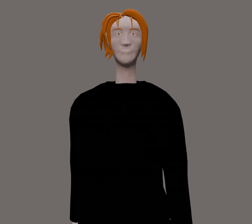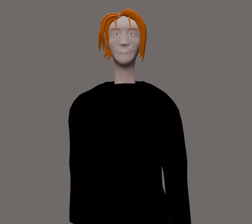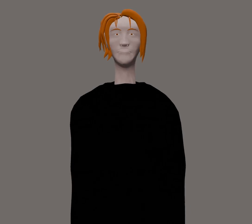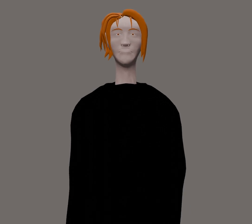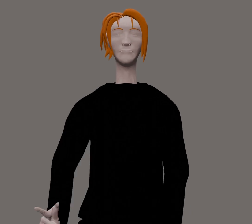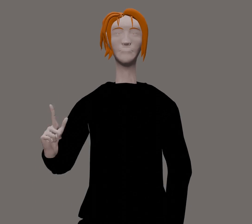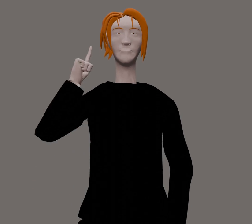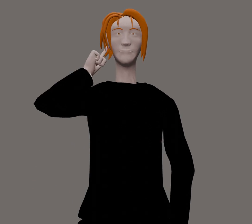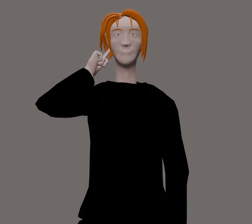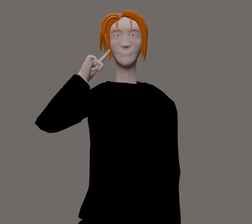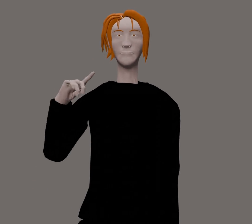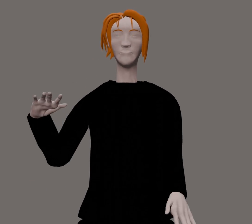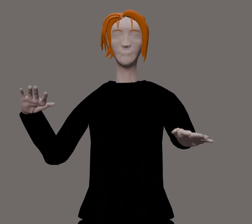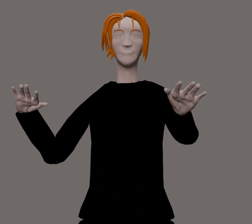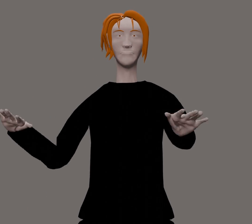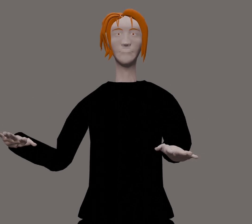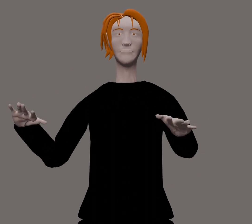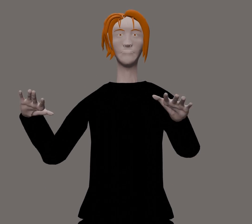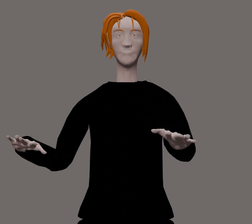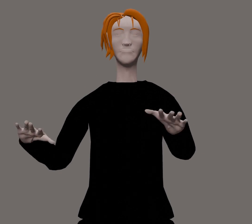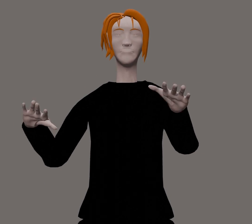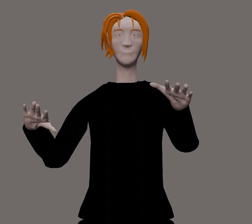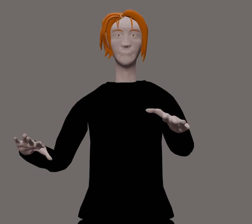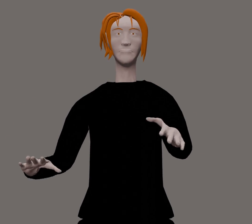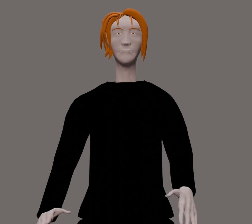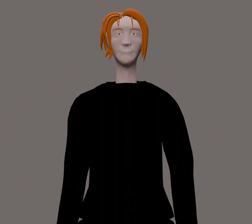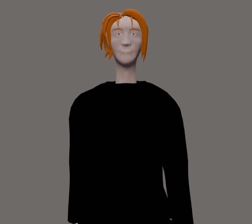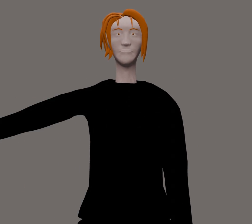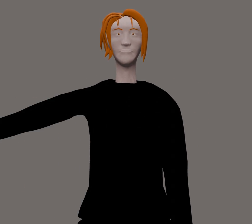Beat (Sound)